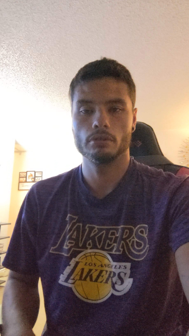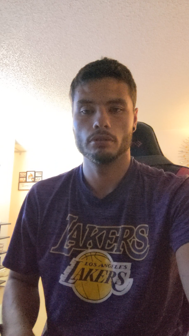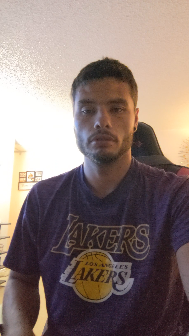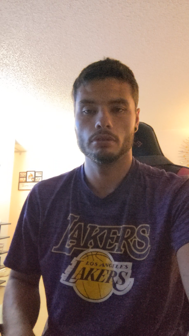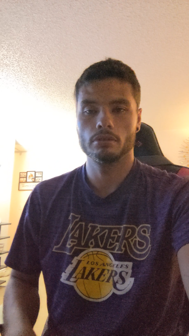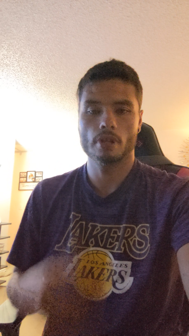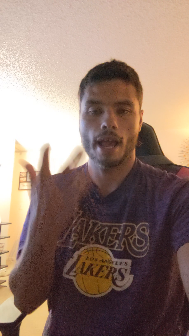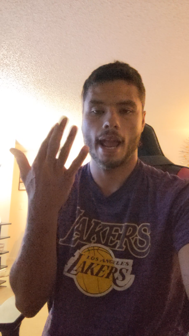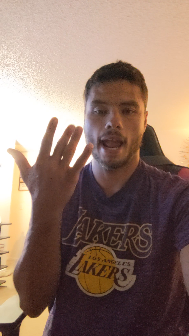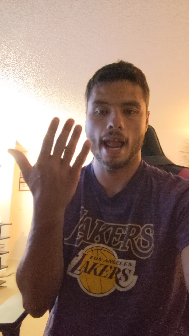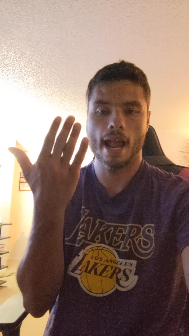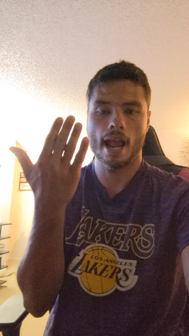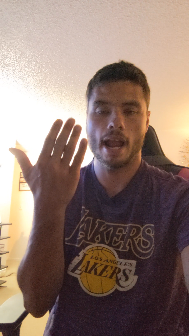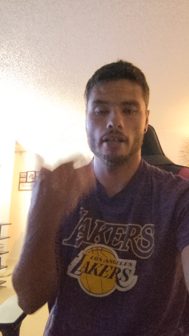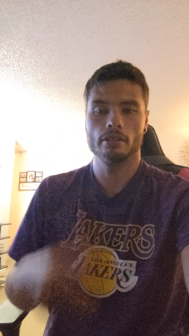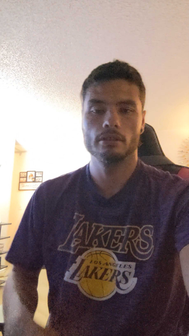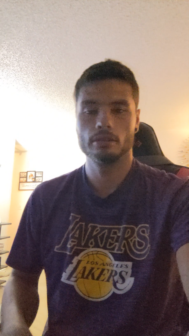hand